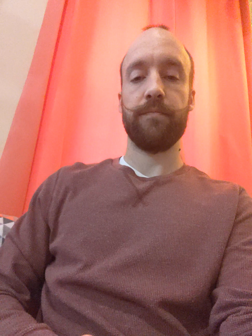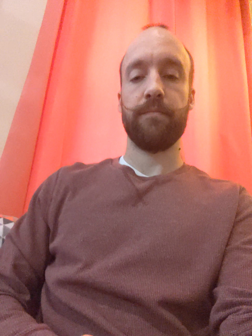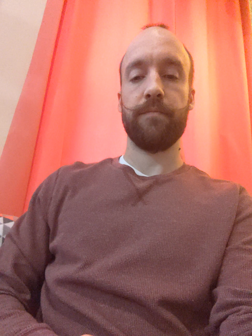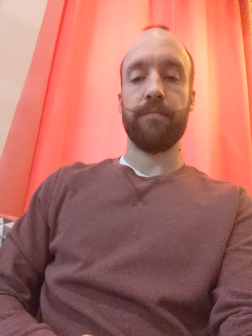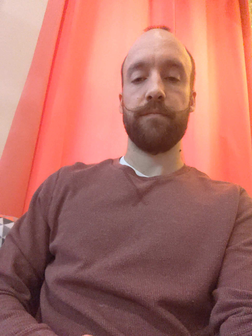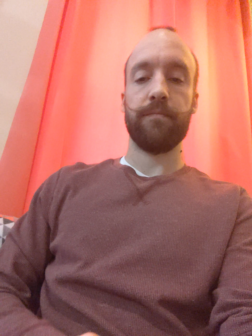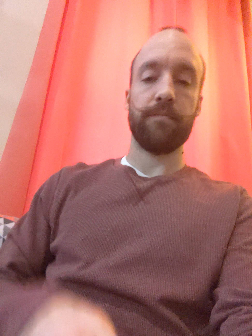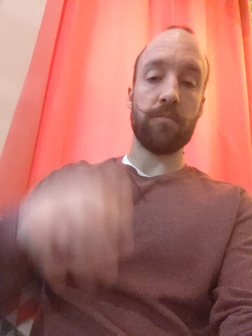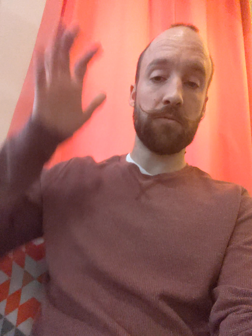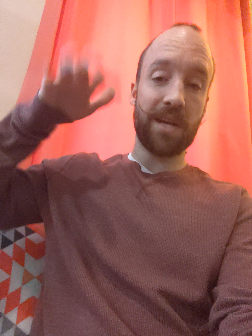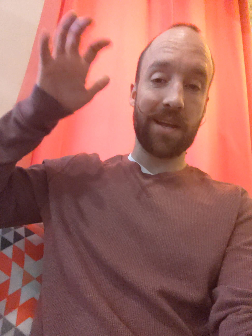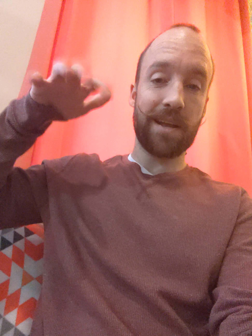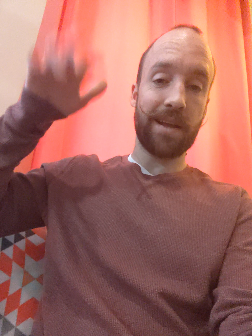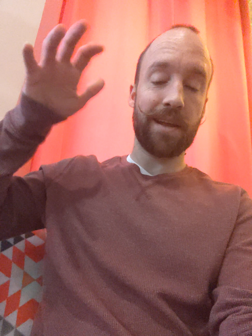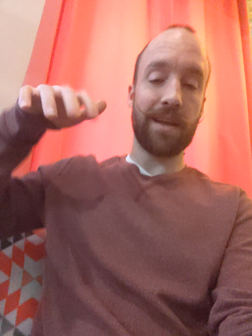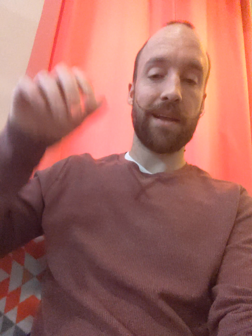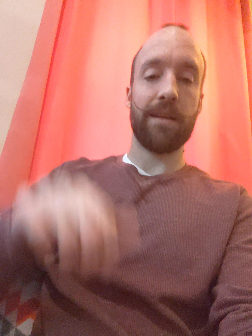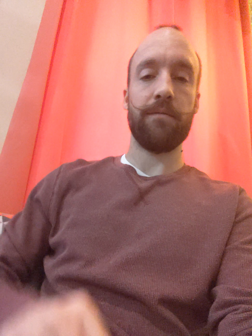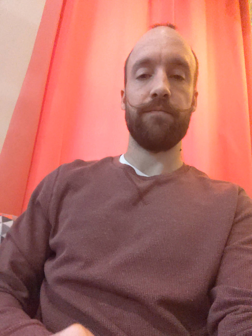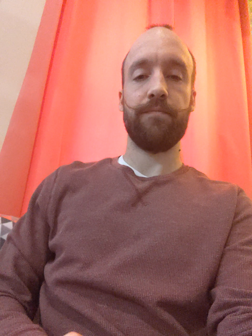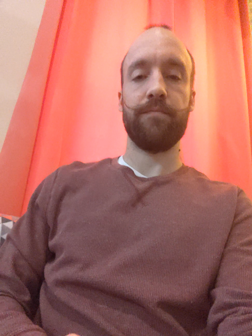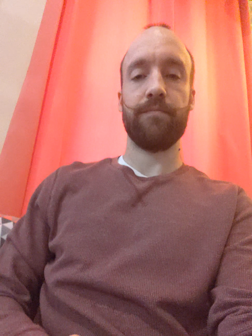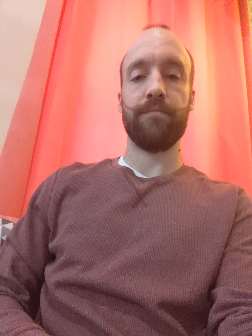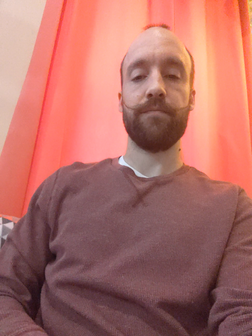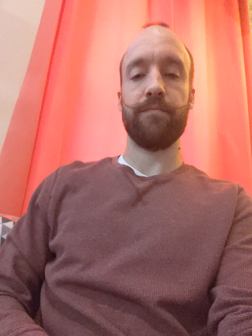rain